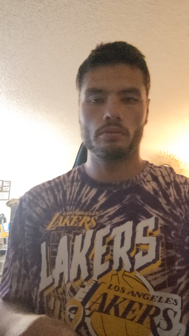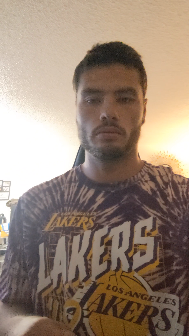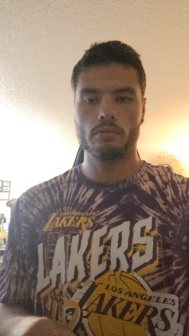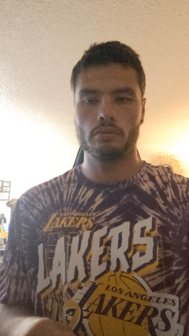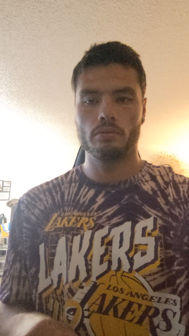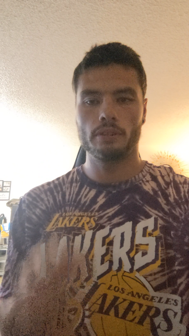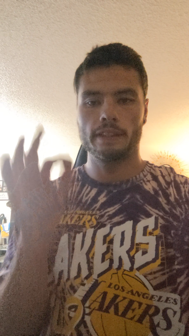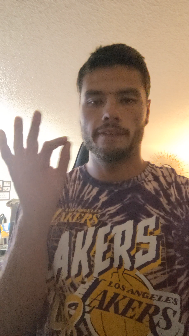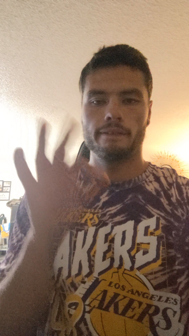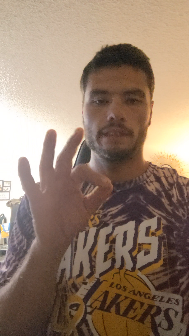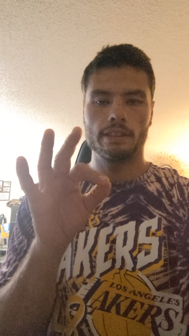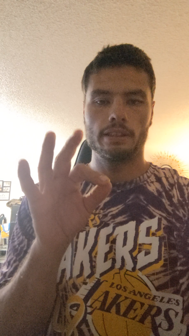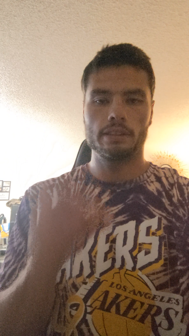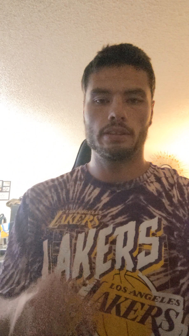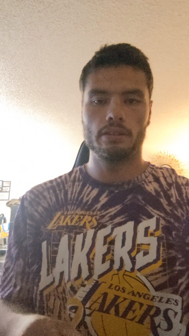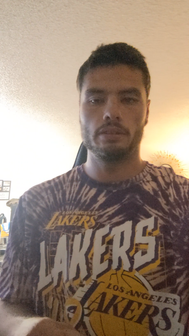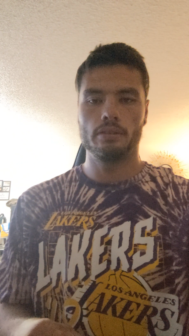fit